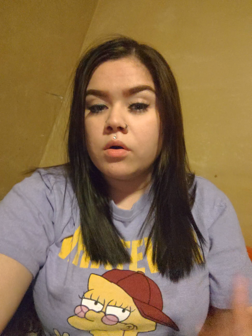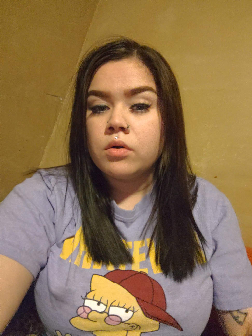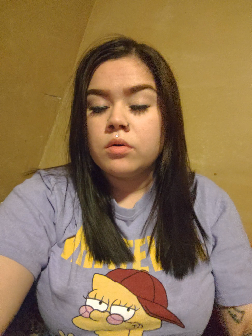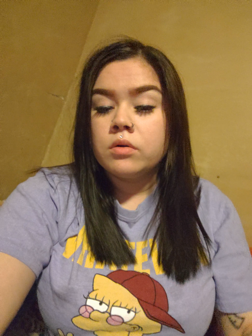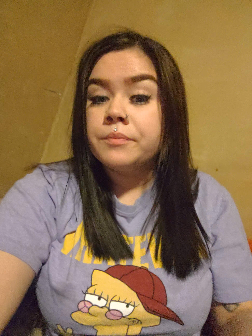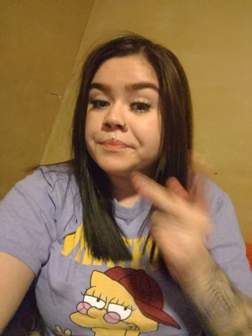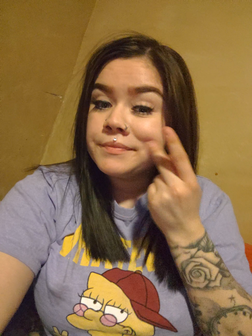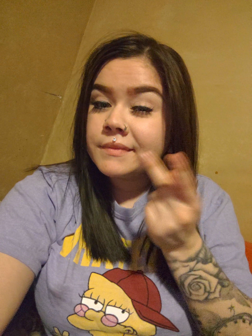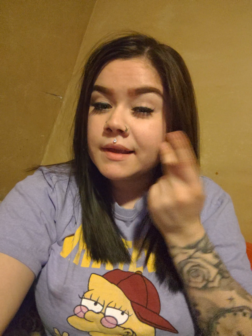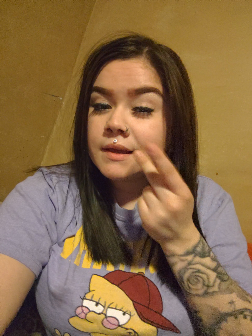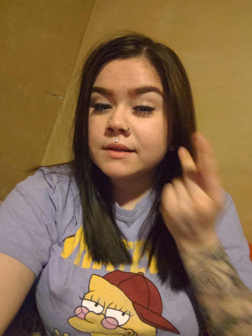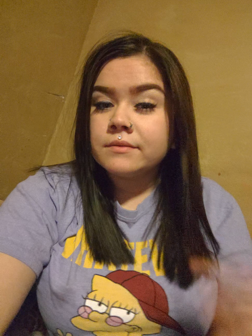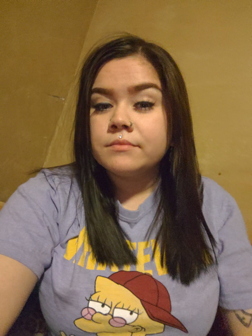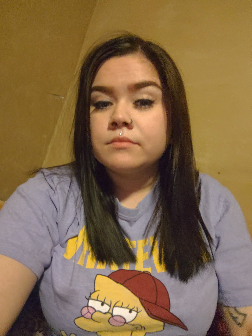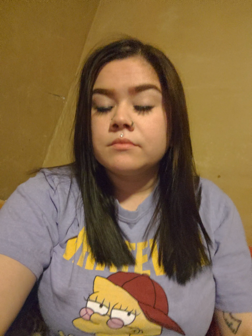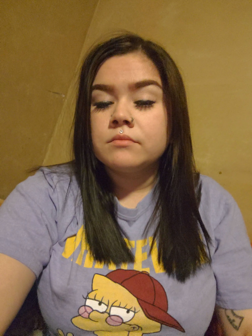kitty